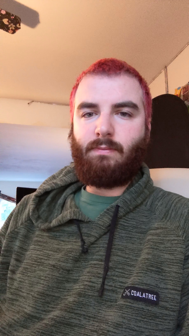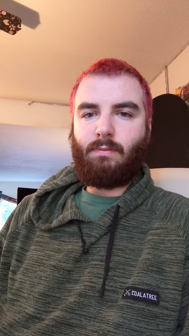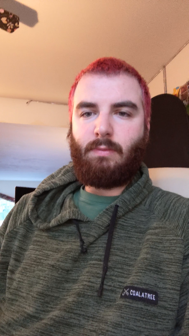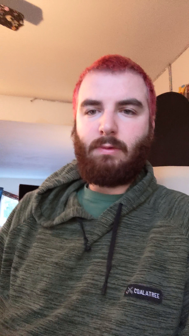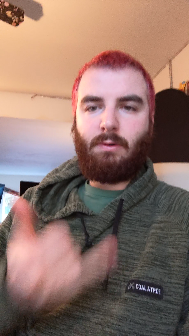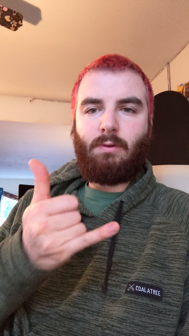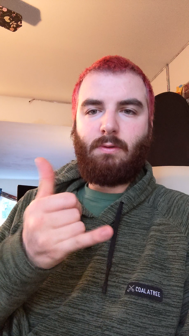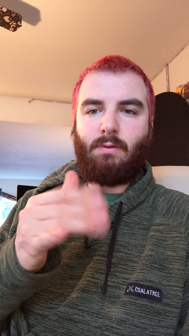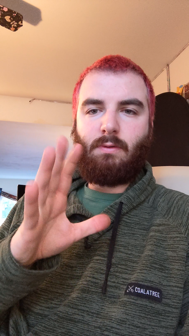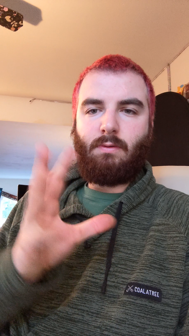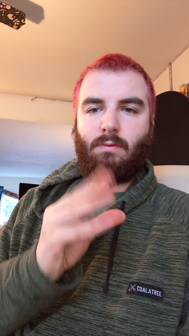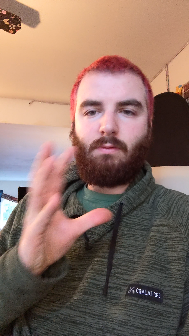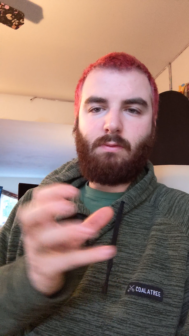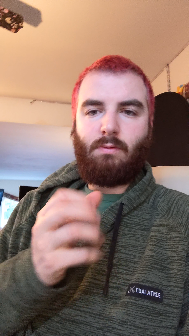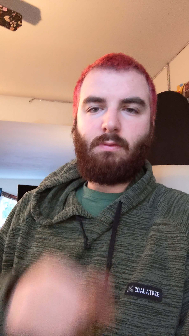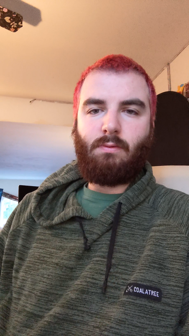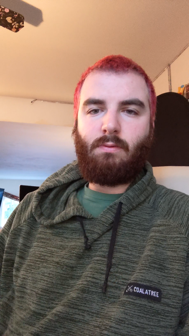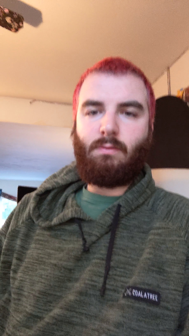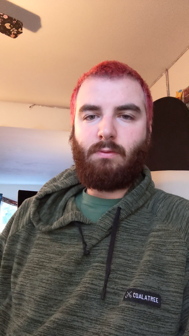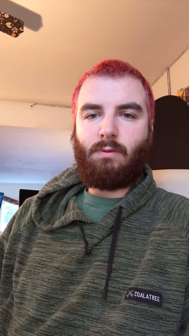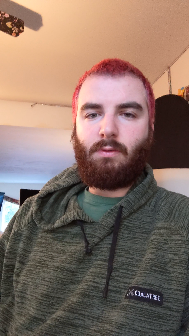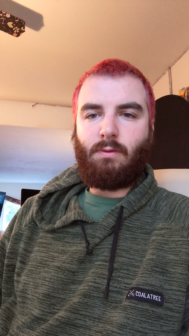play dough